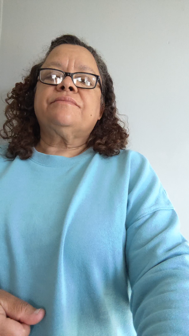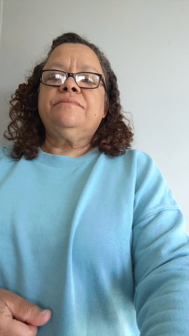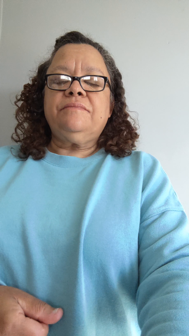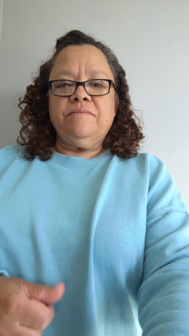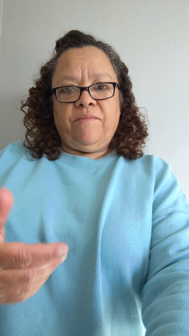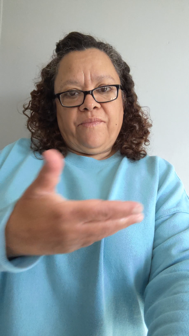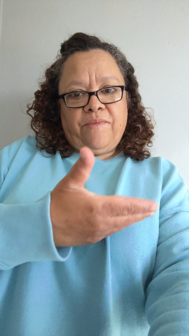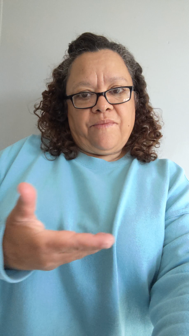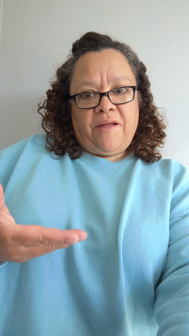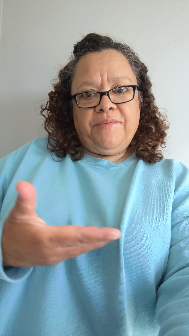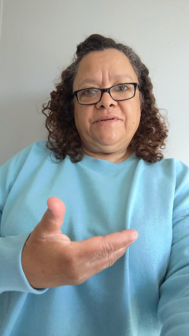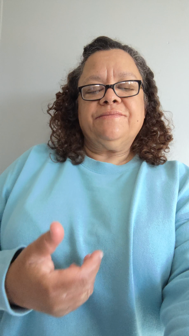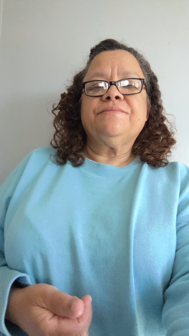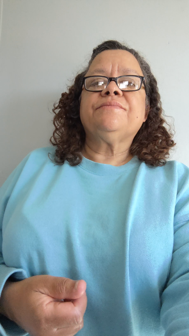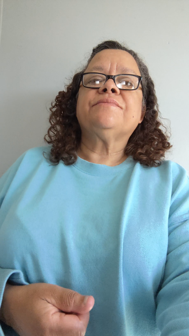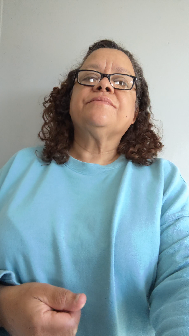baby